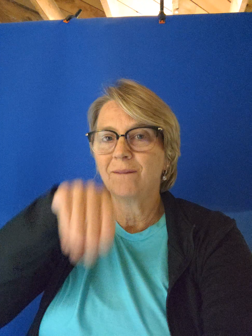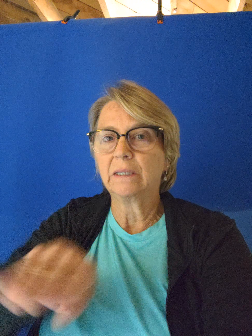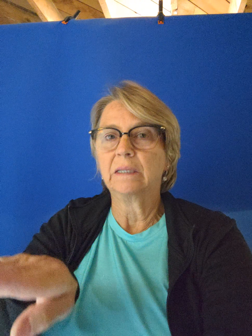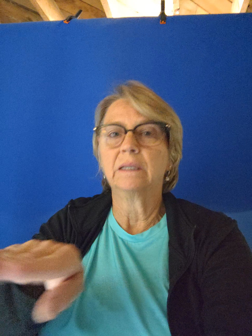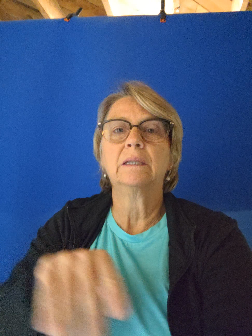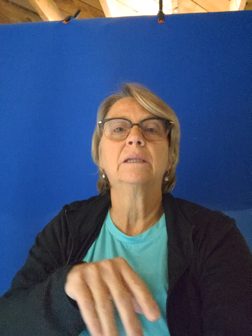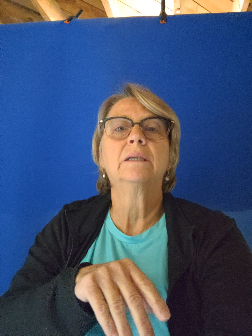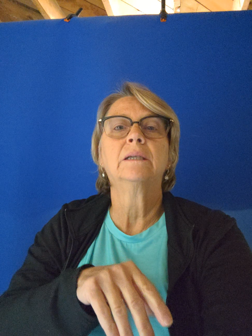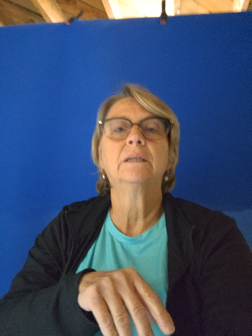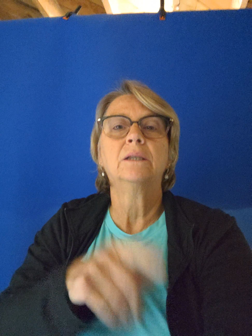elephant